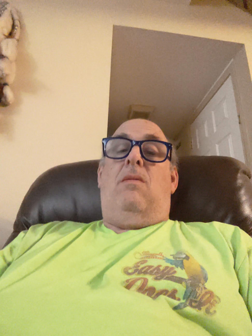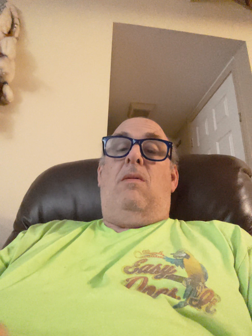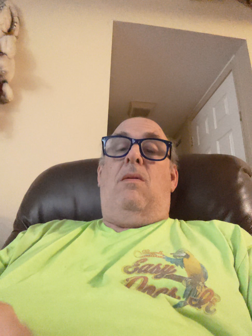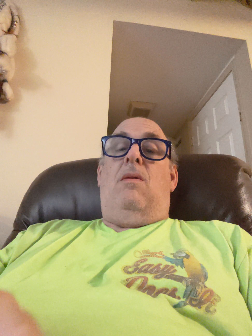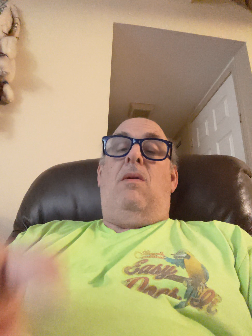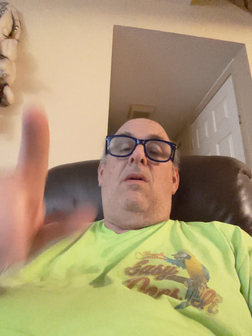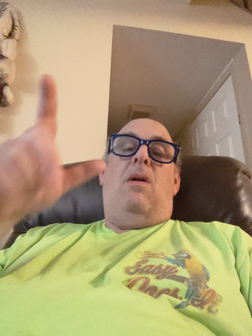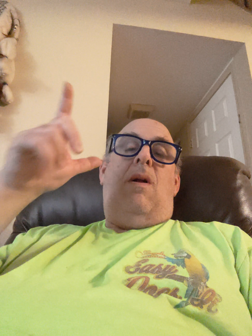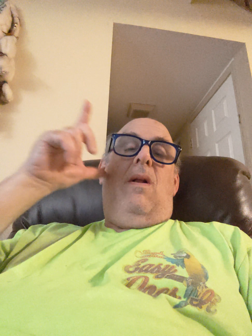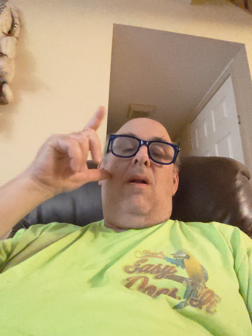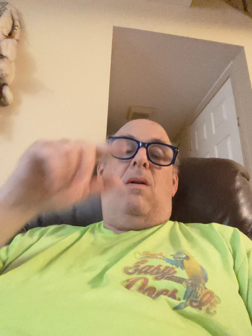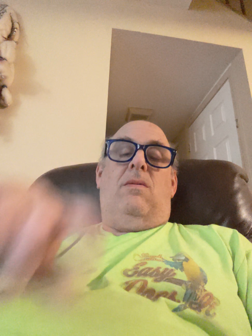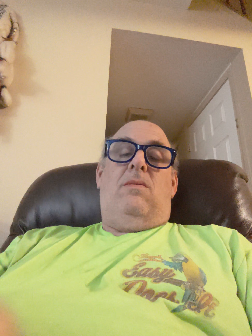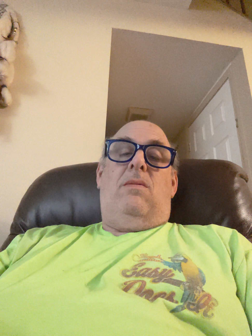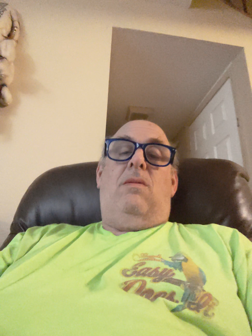listen